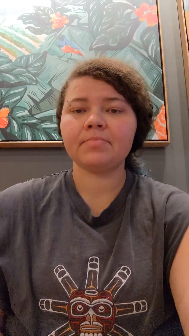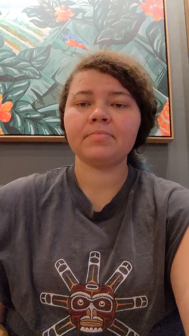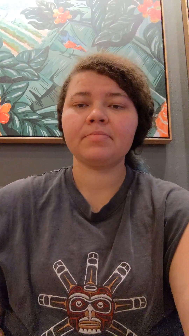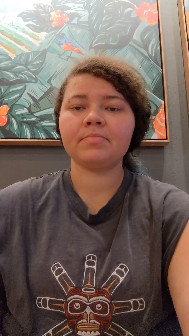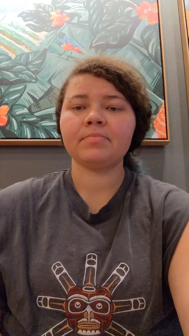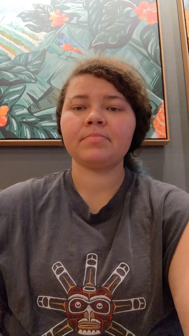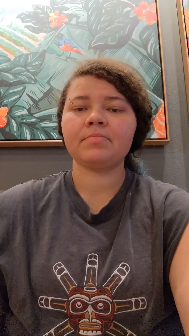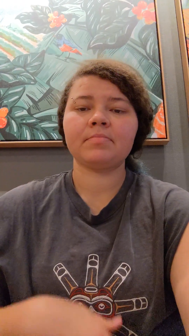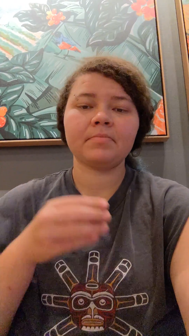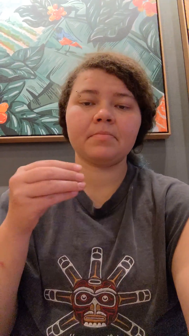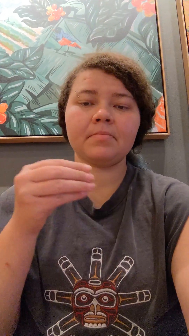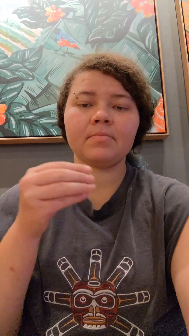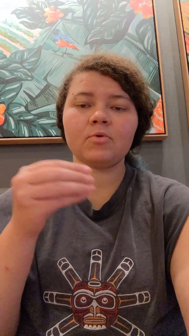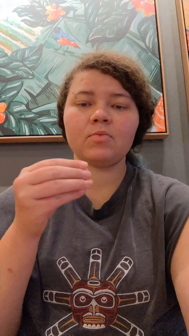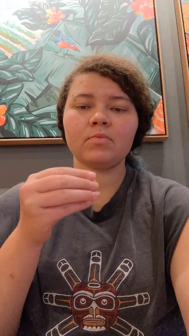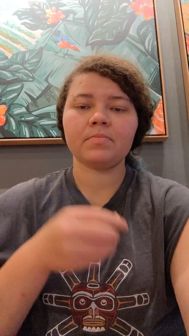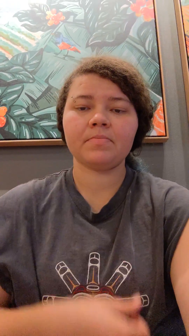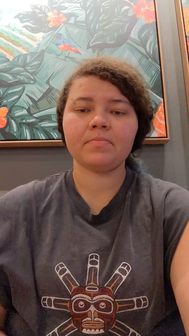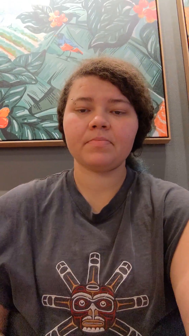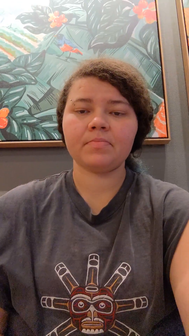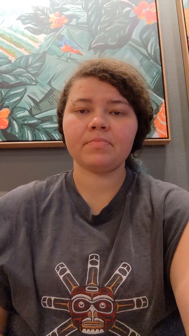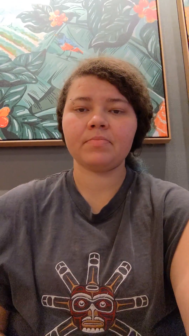more